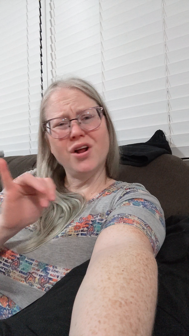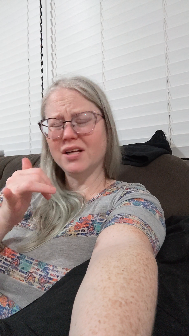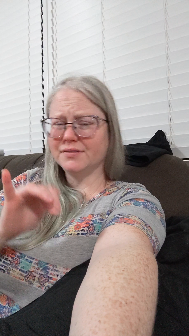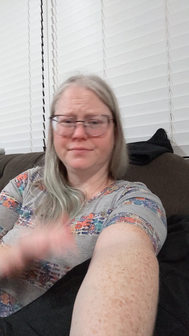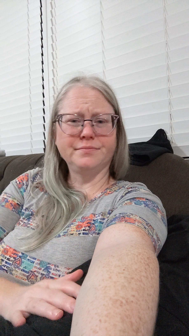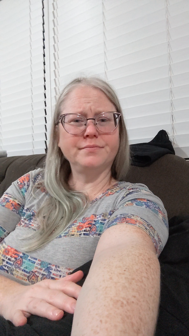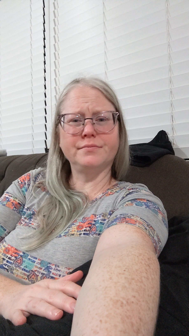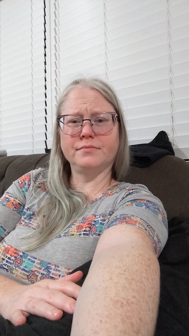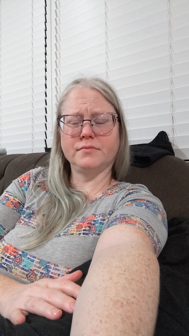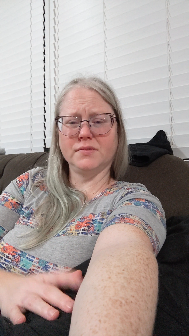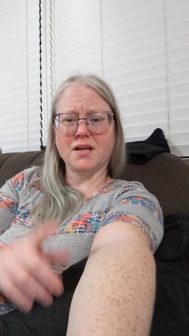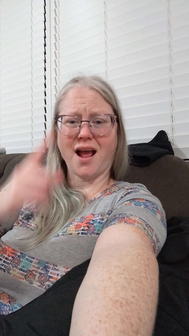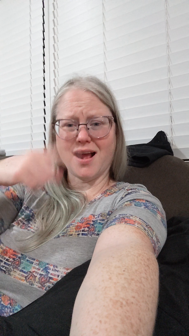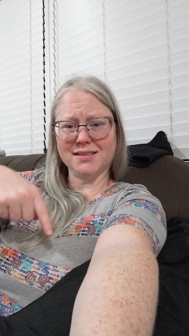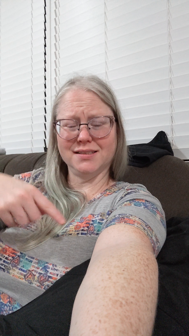cut